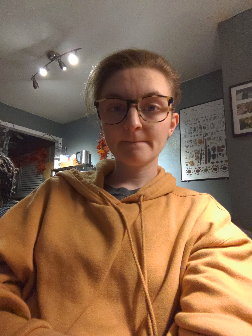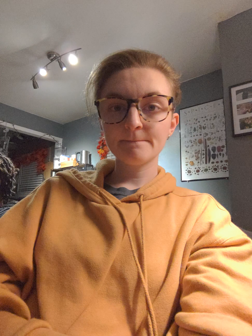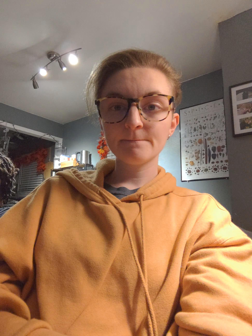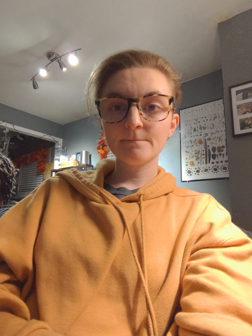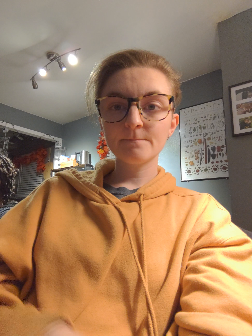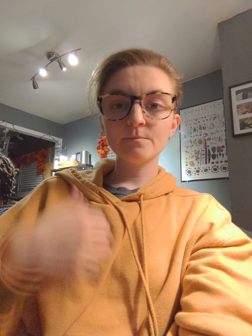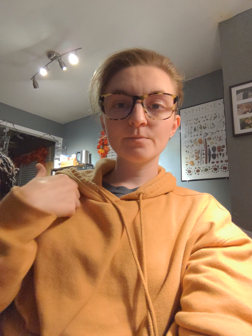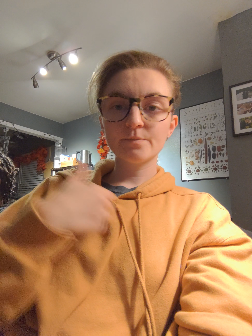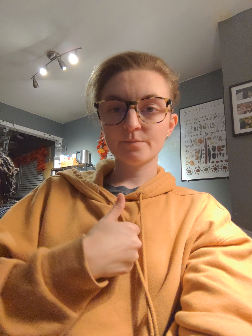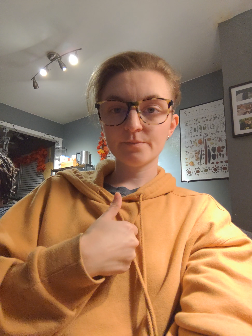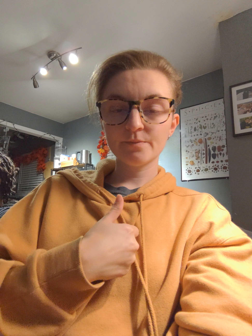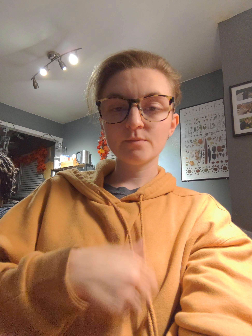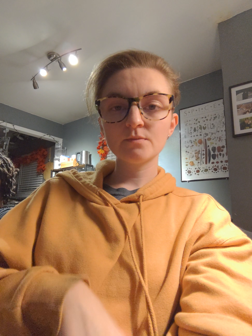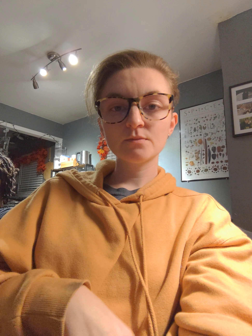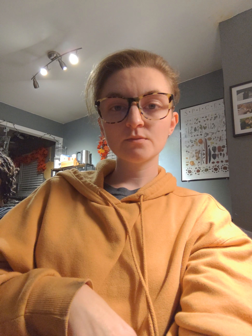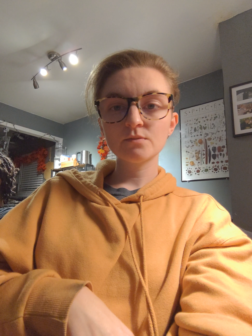coats